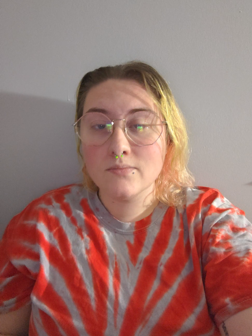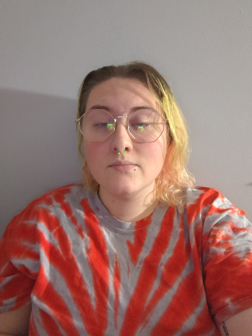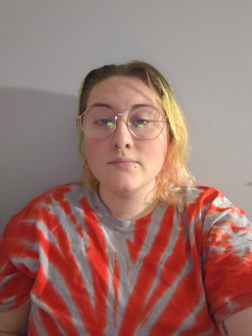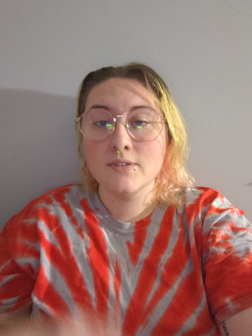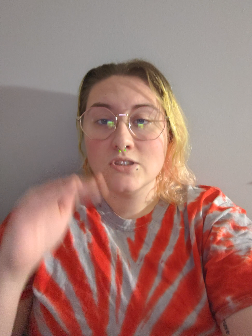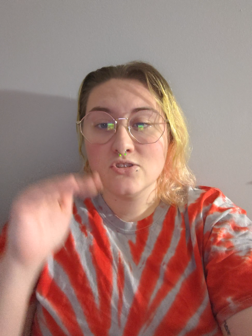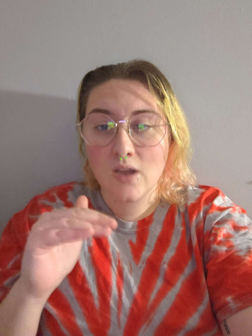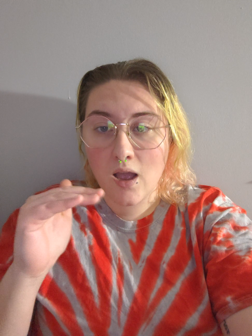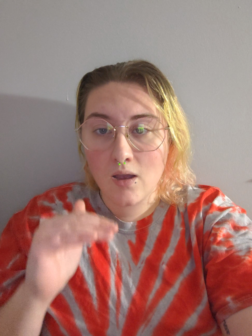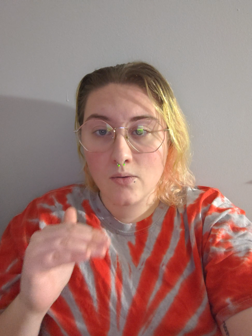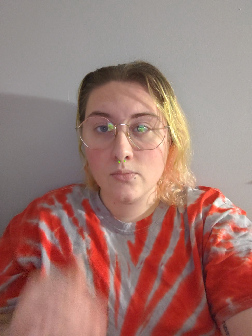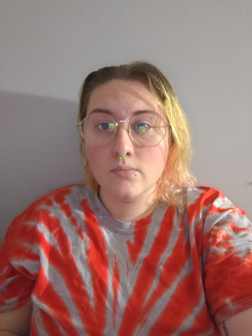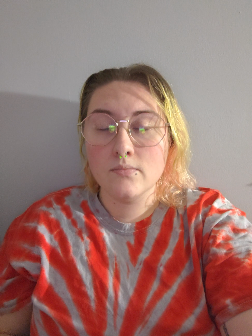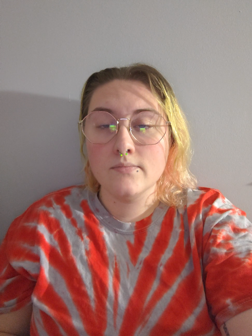child